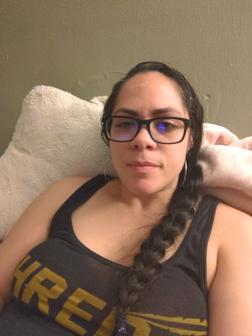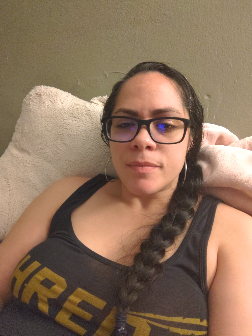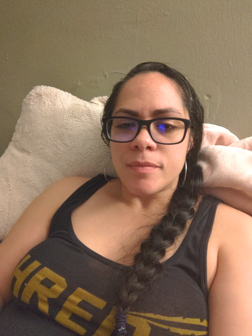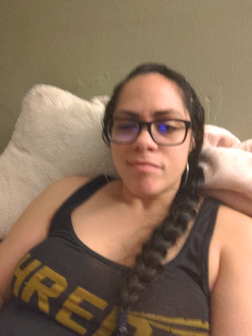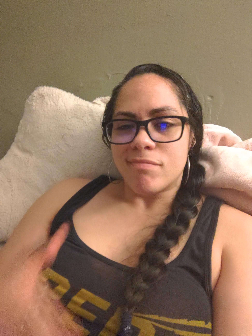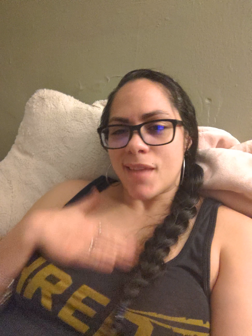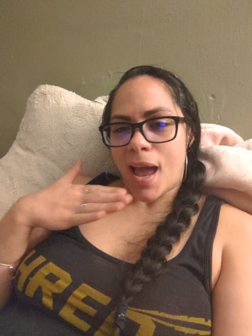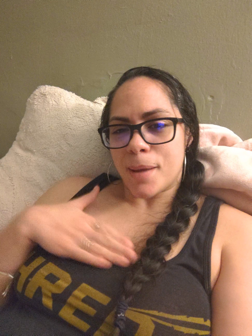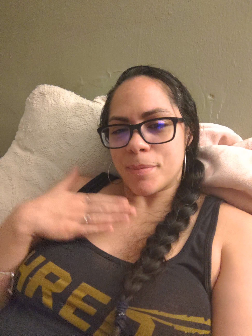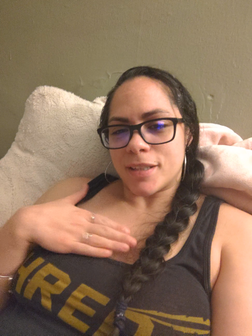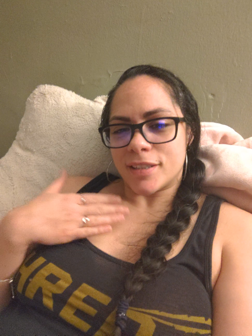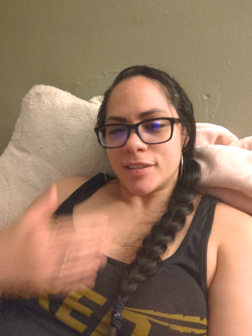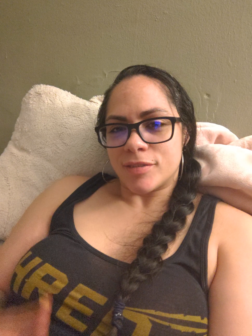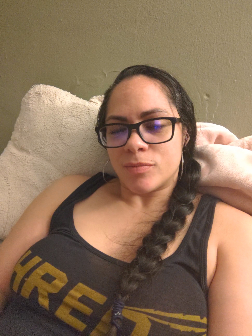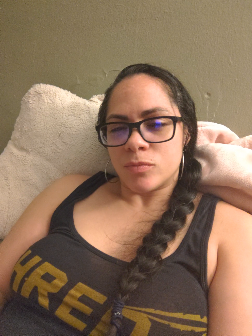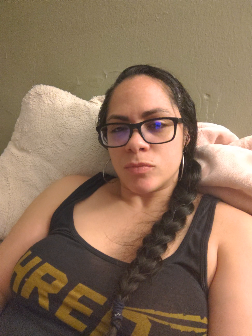happy